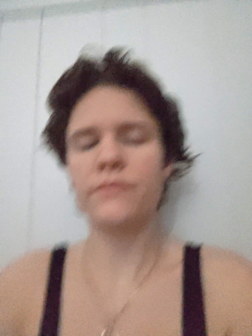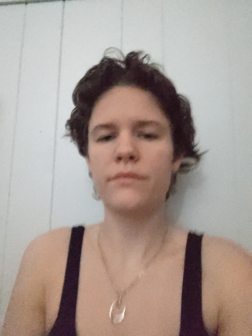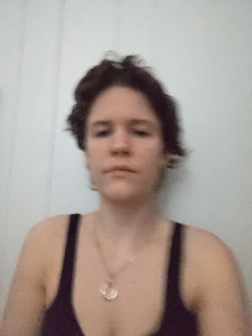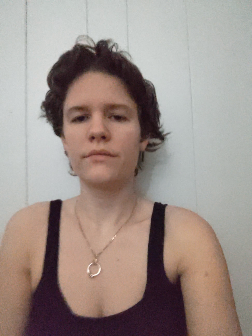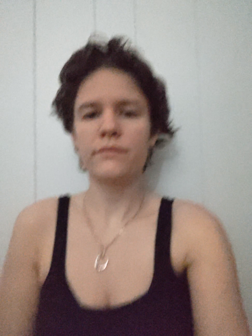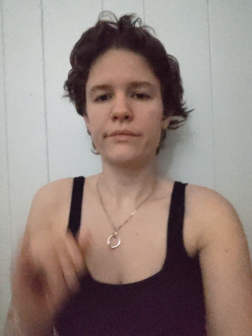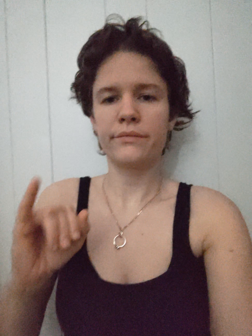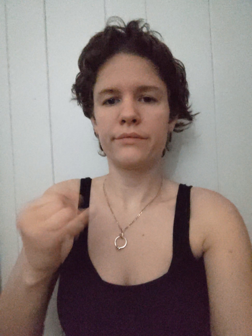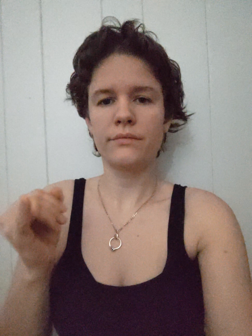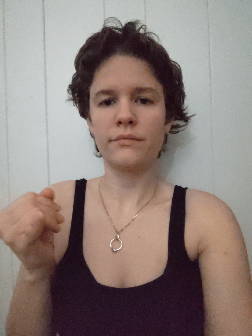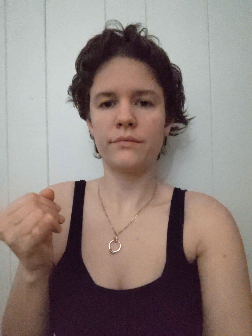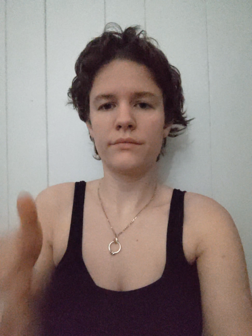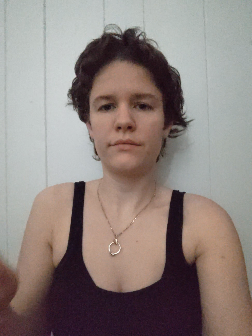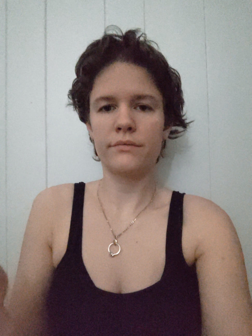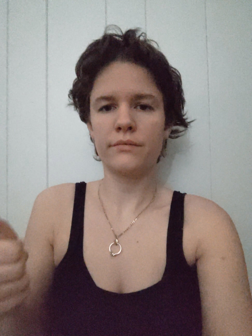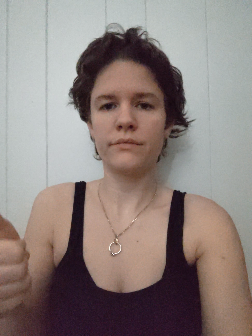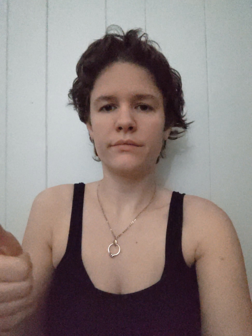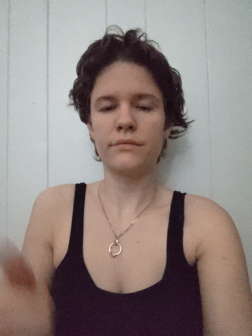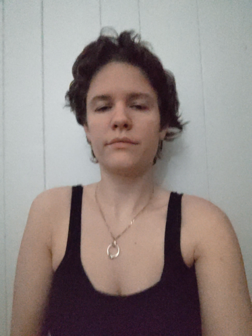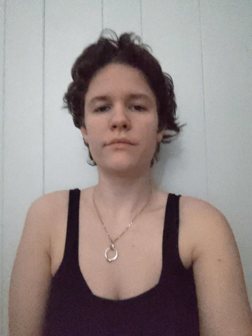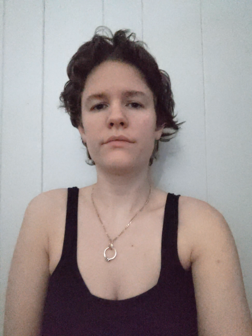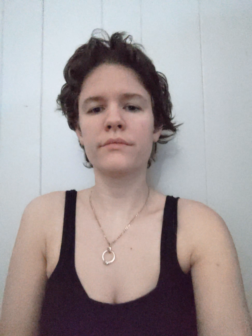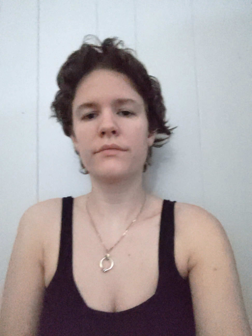jeans